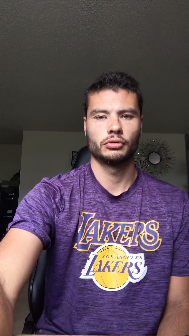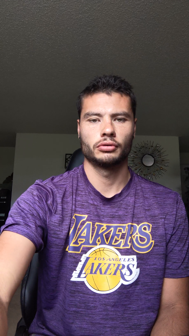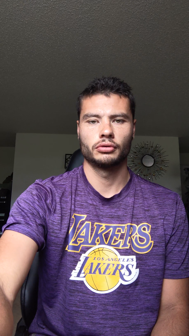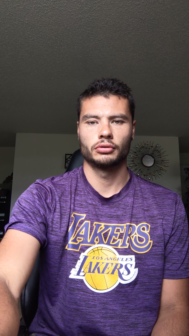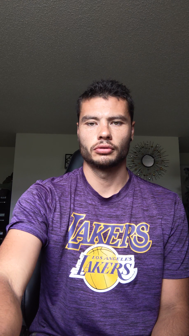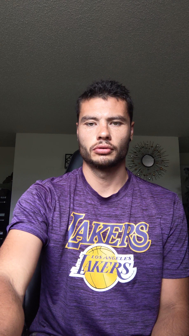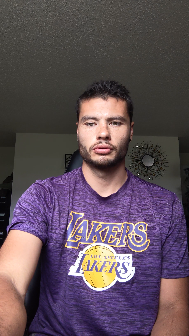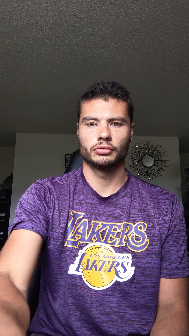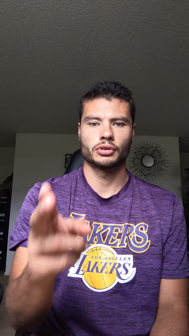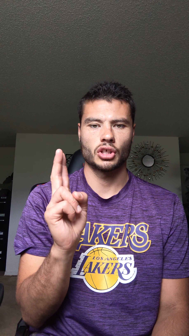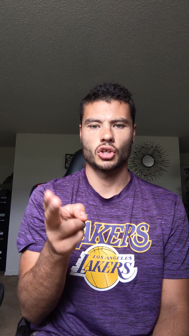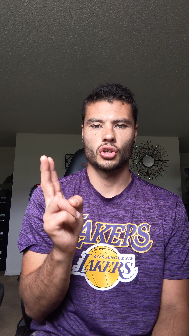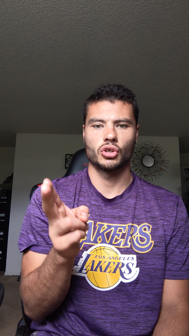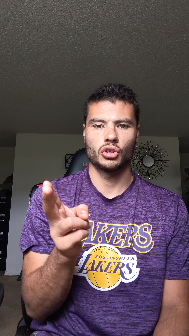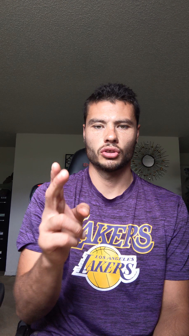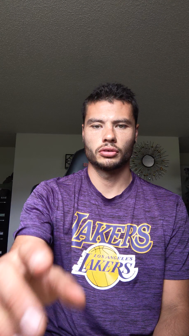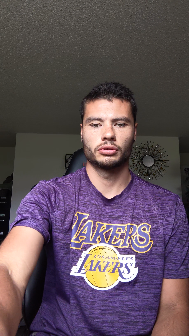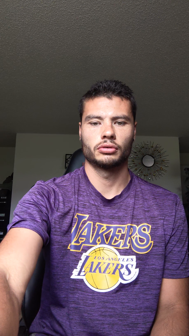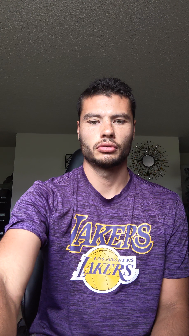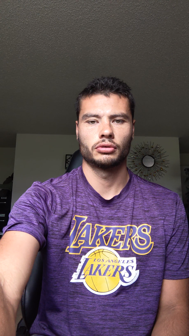hurry